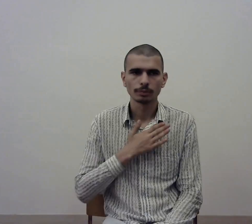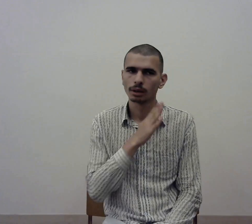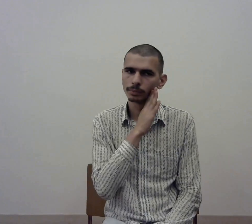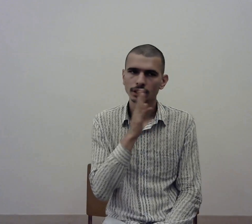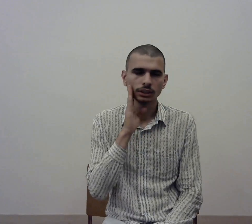ana